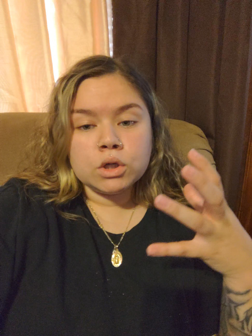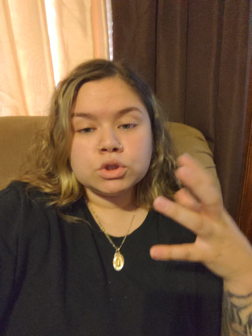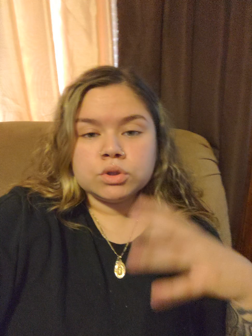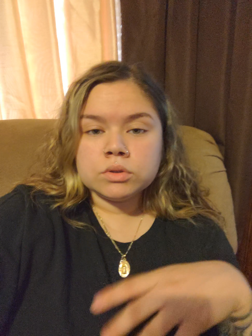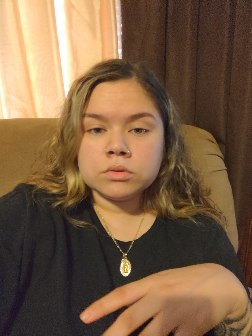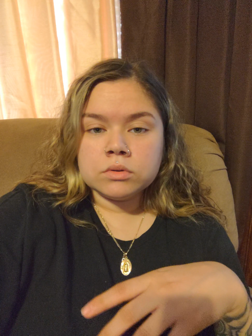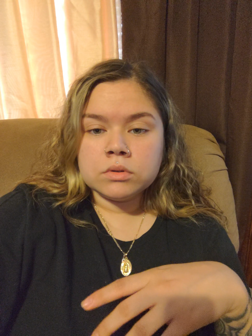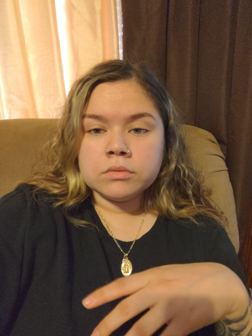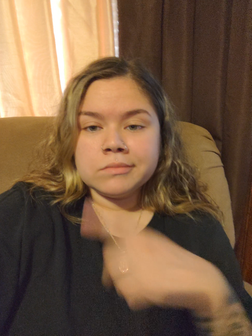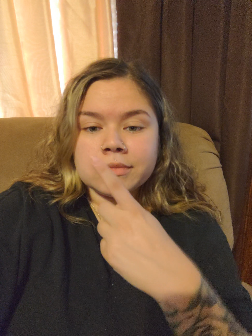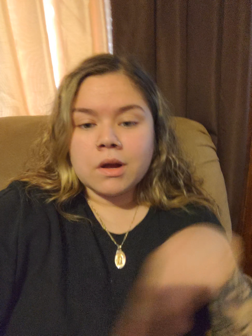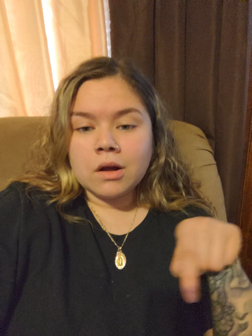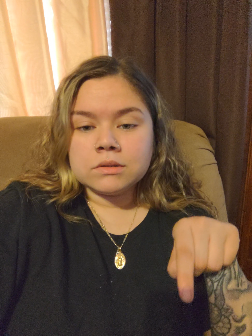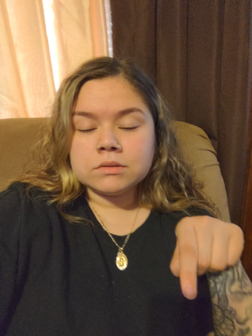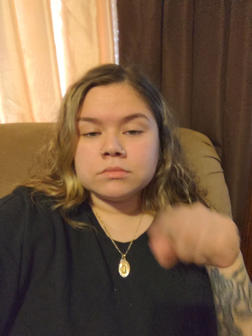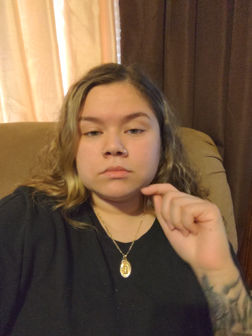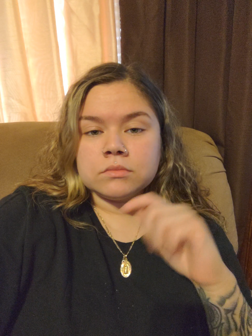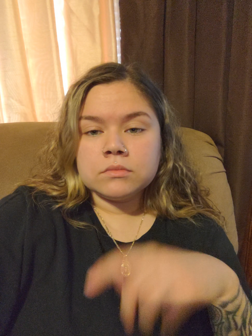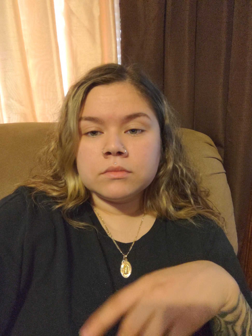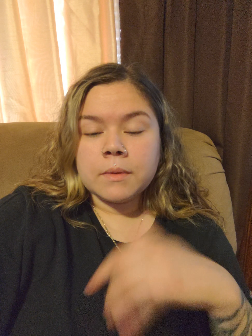cut